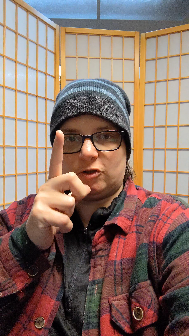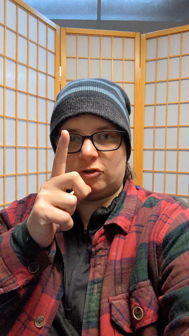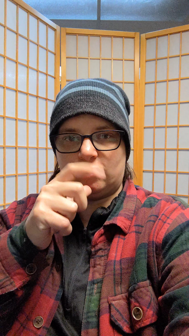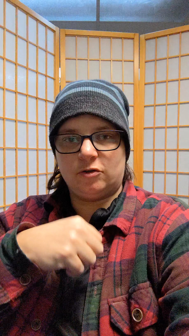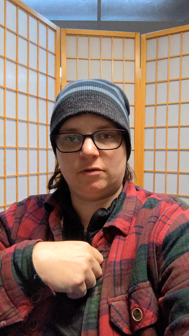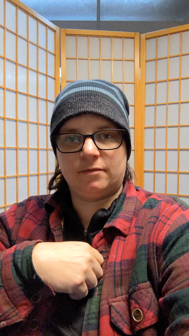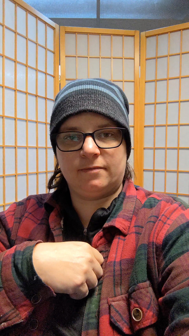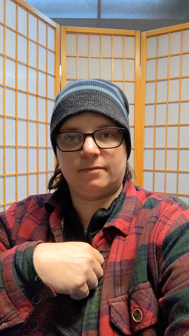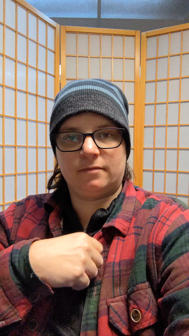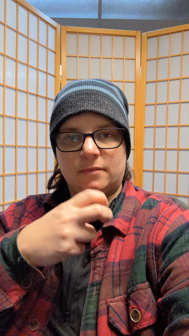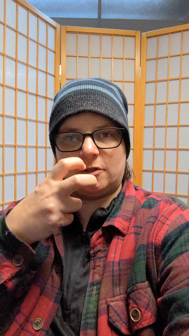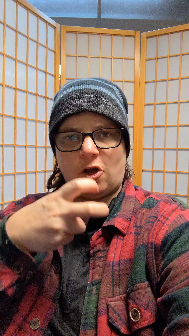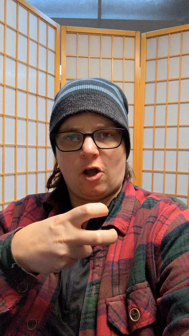hard